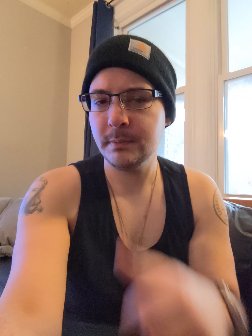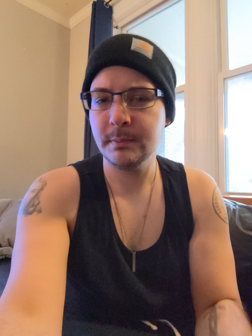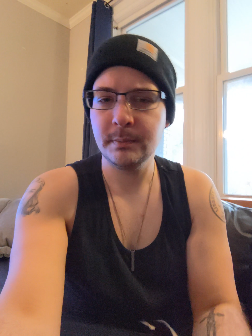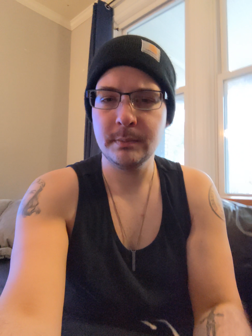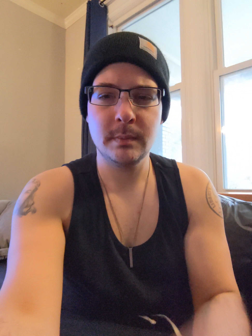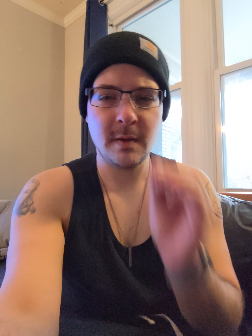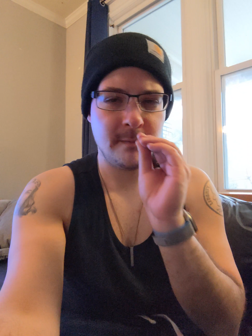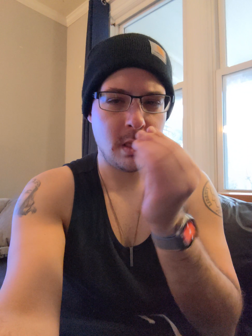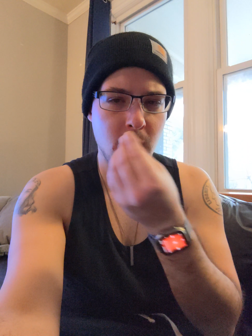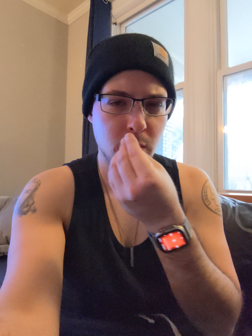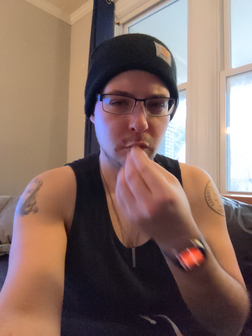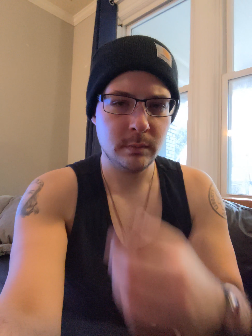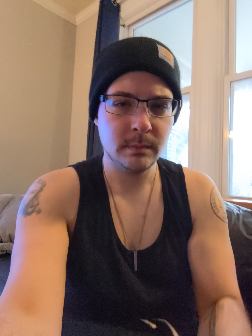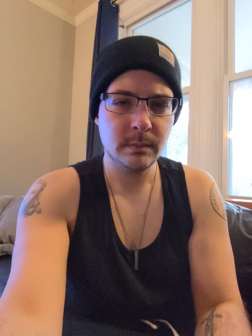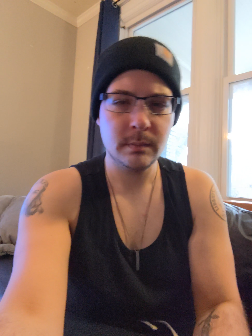flower